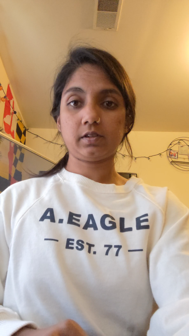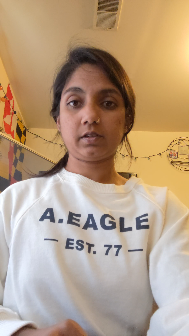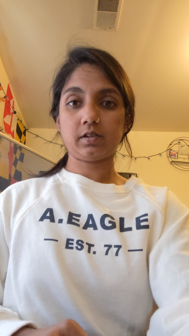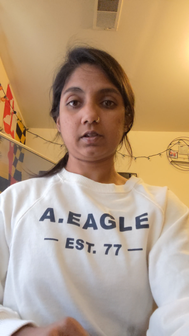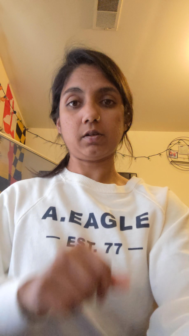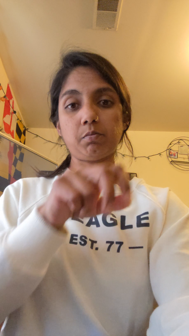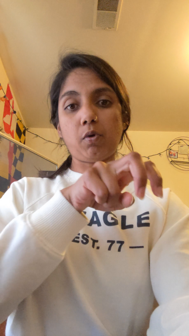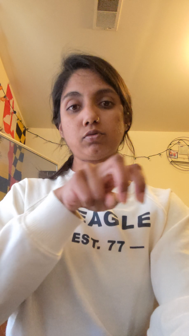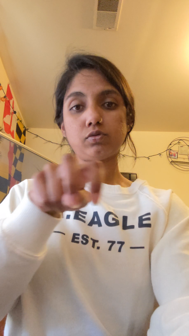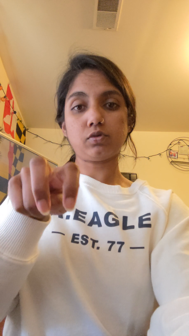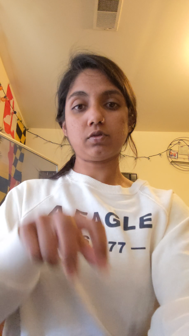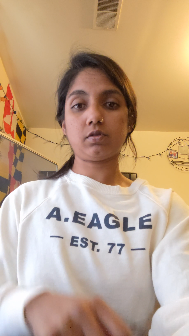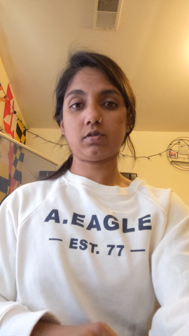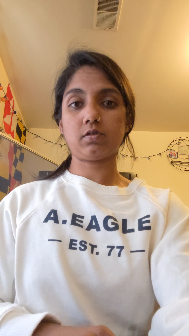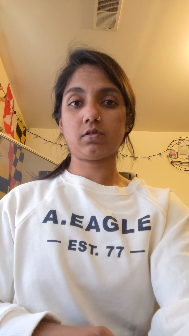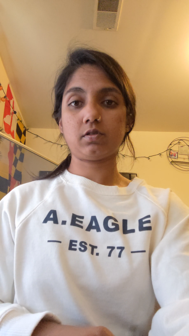porch